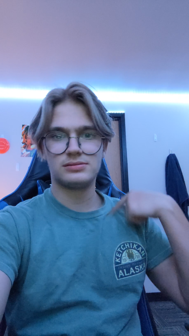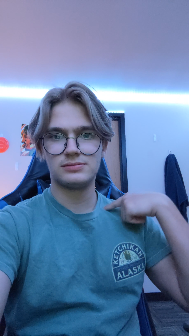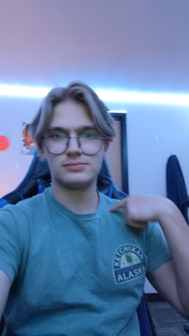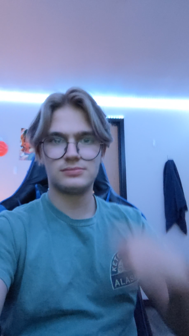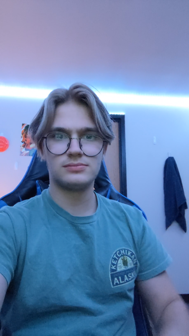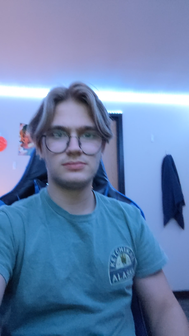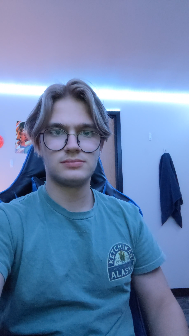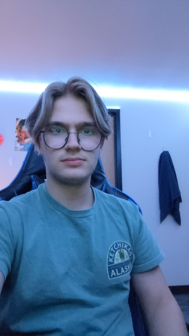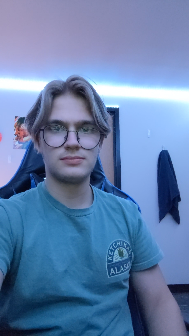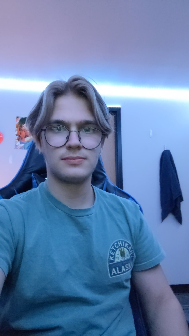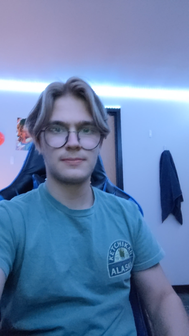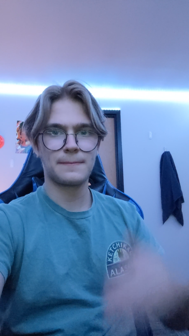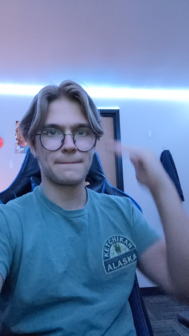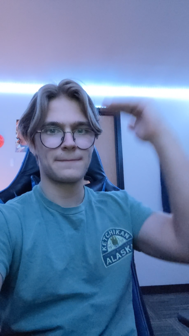big